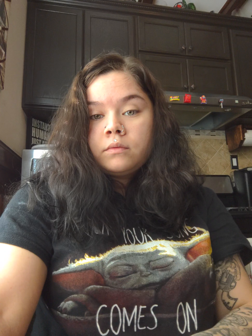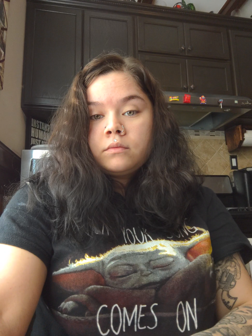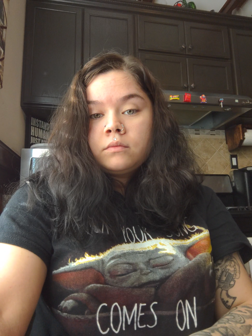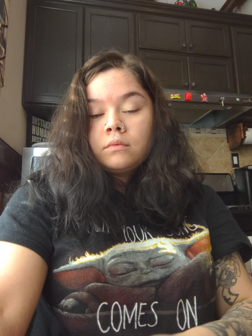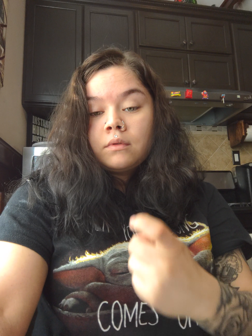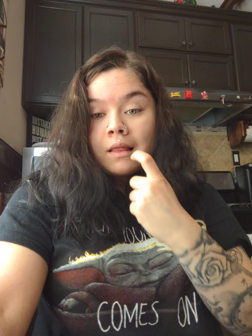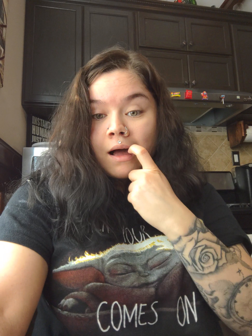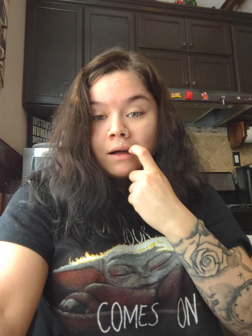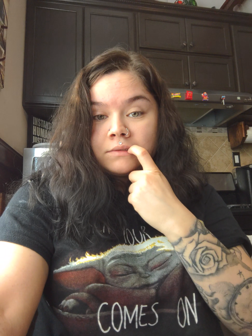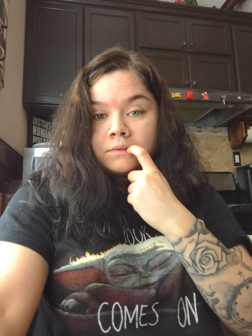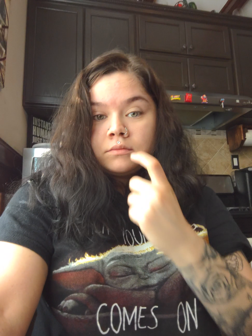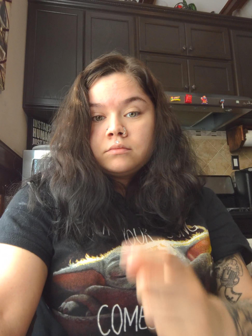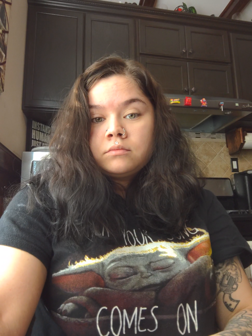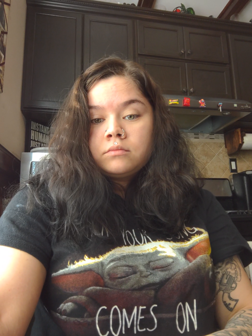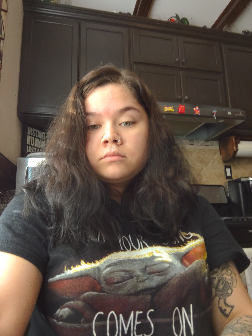window